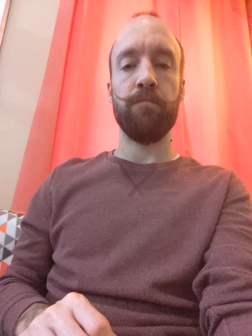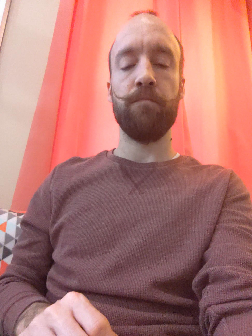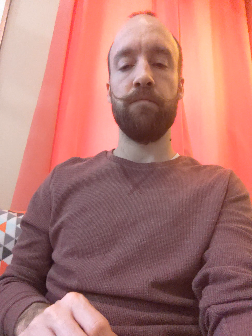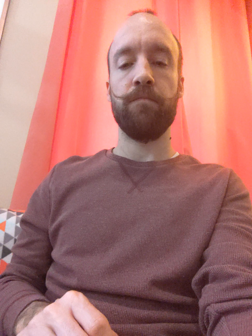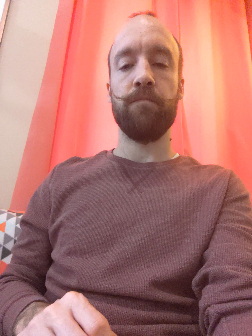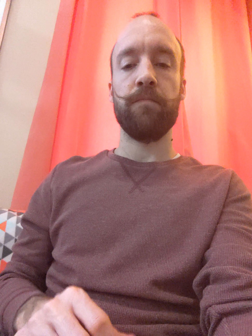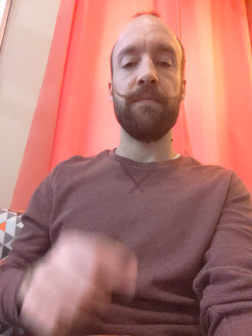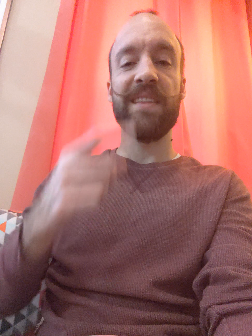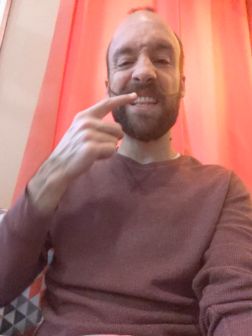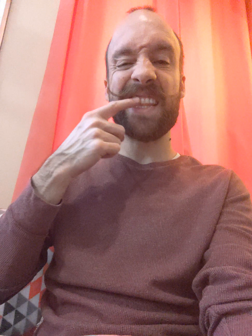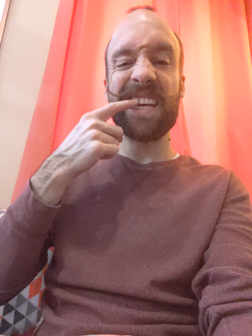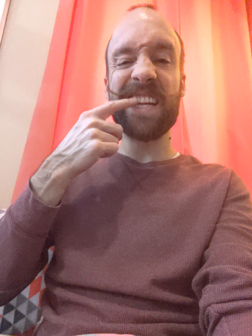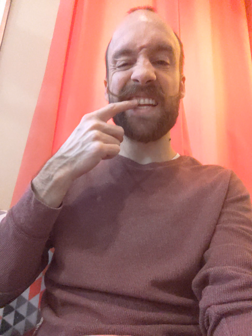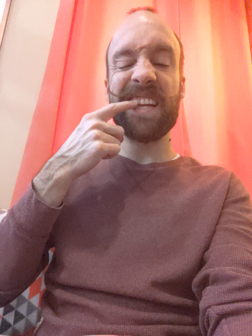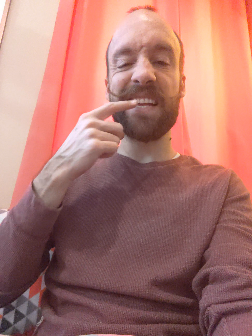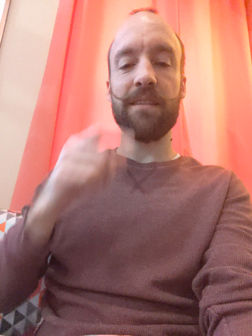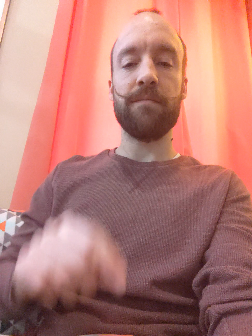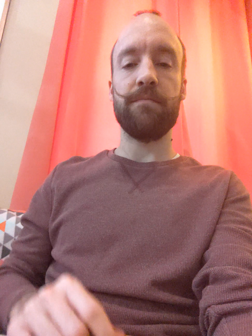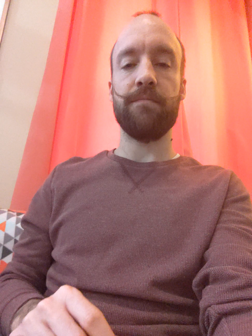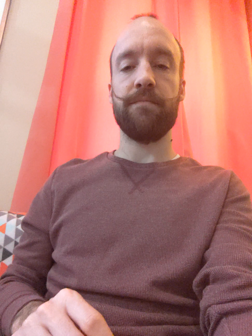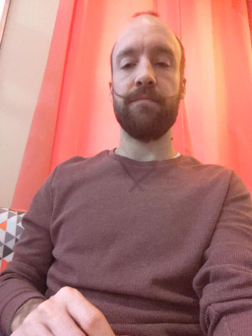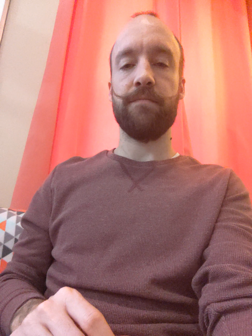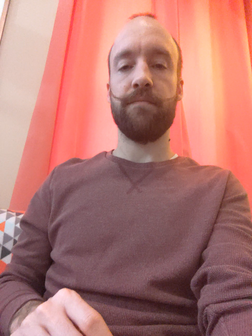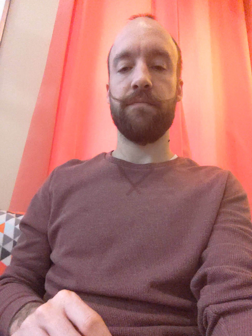tooth